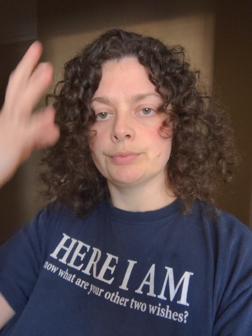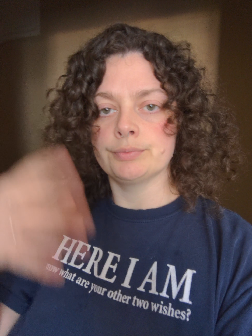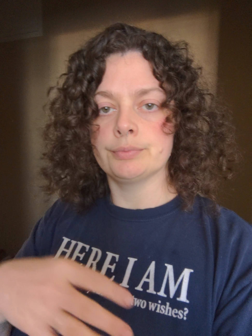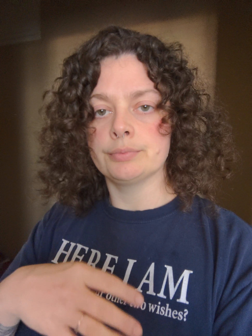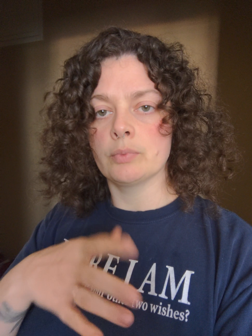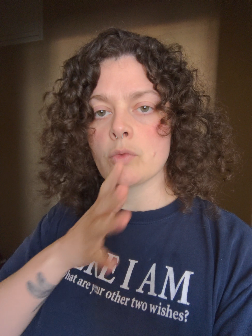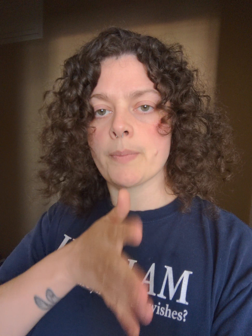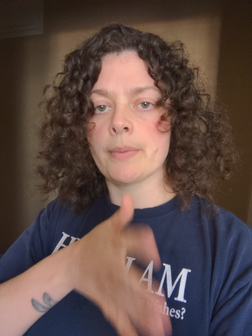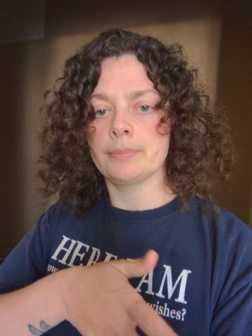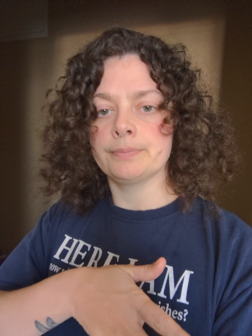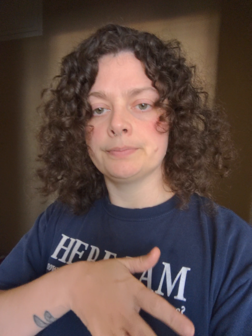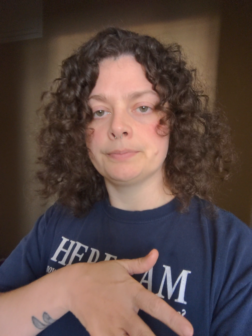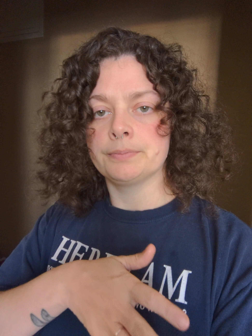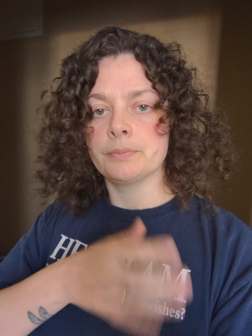grandma